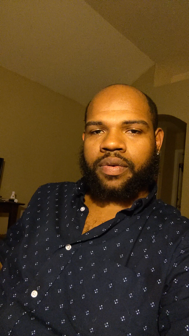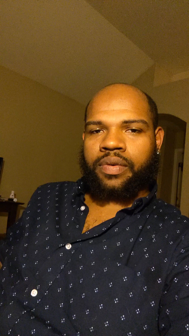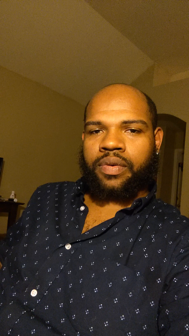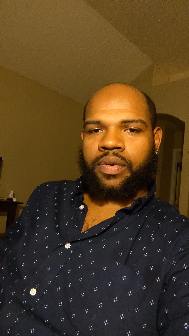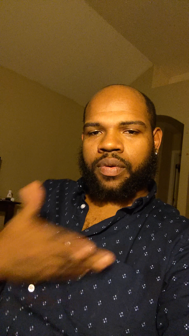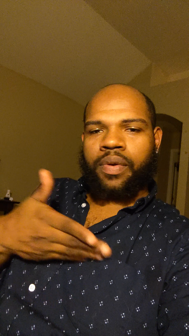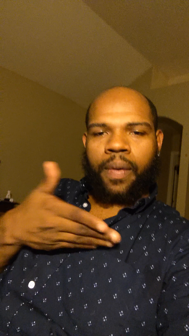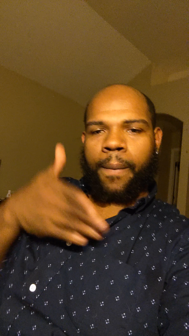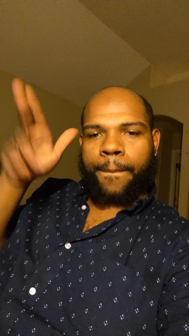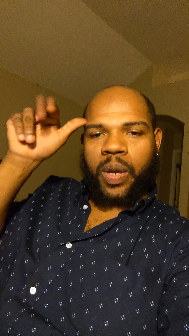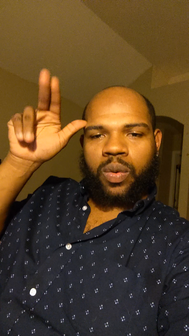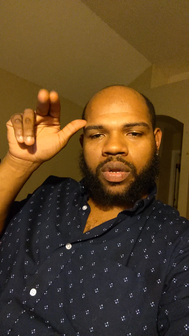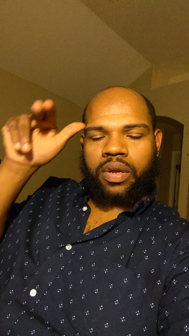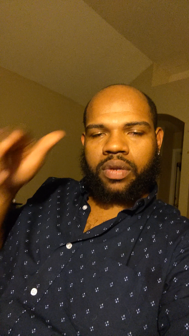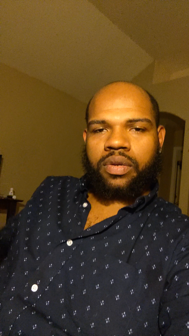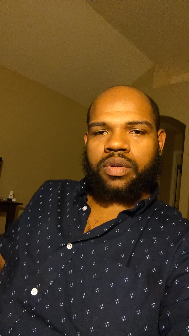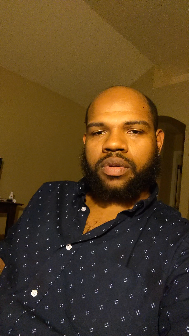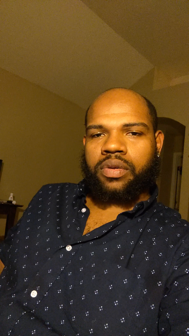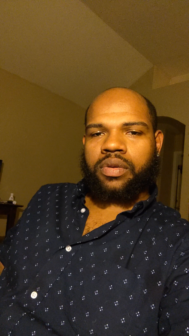pony